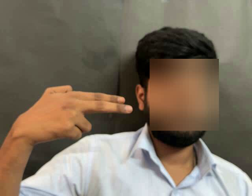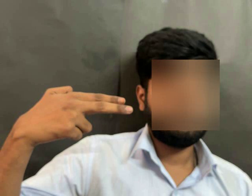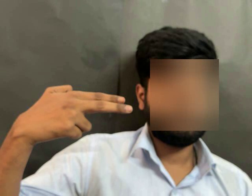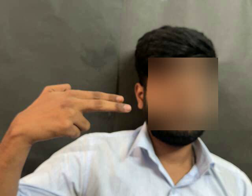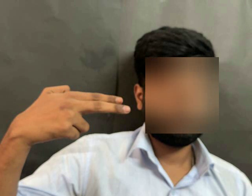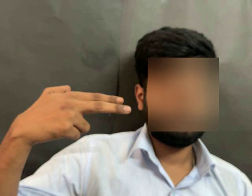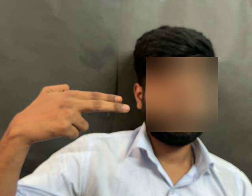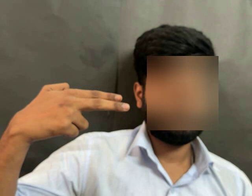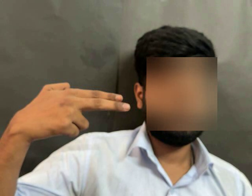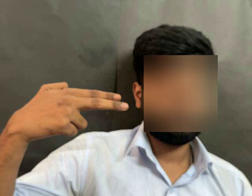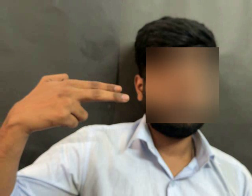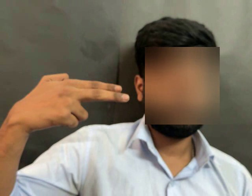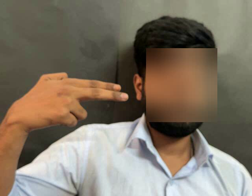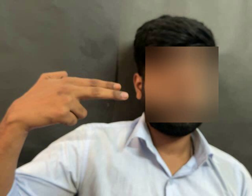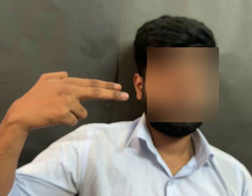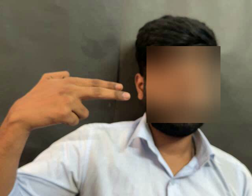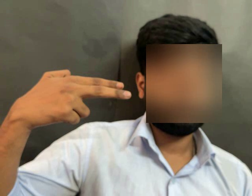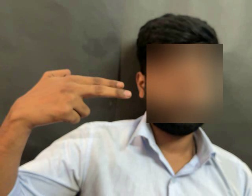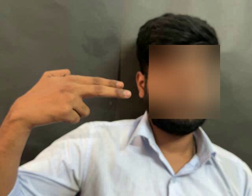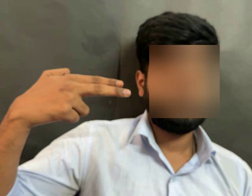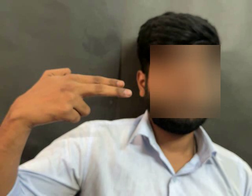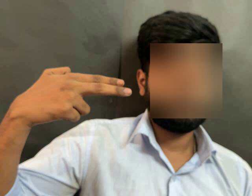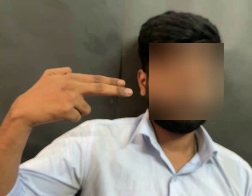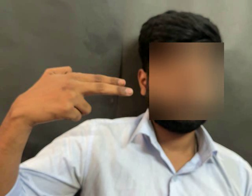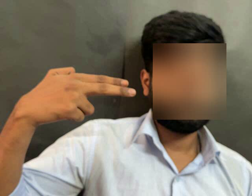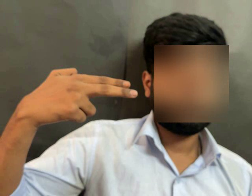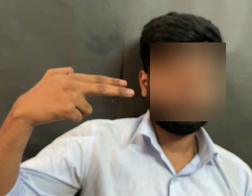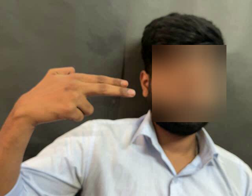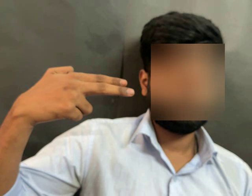H